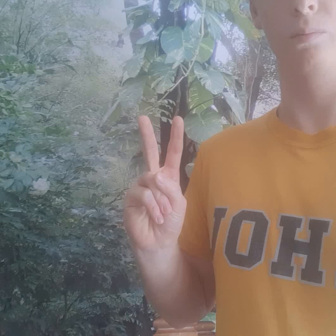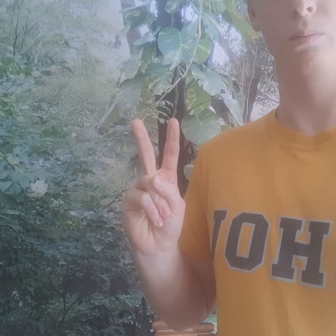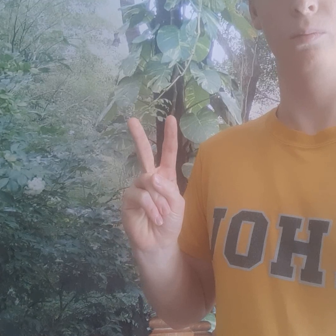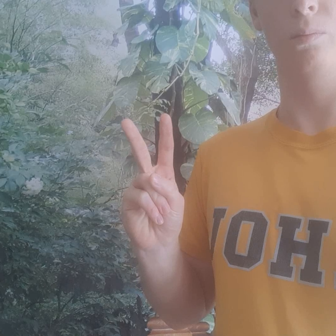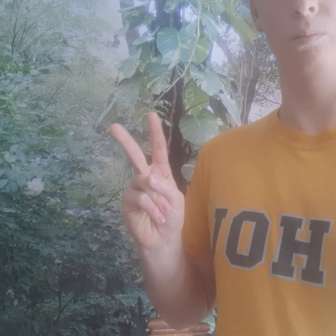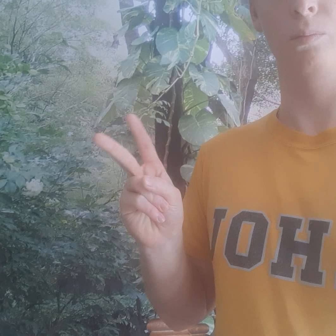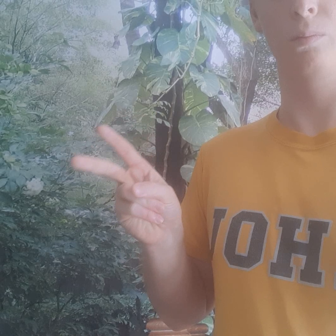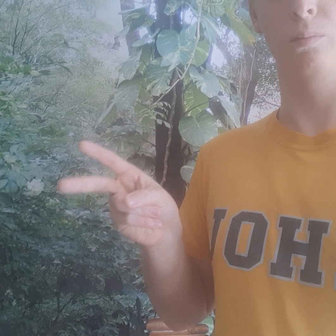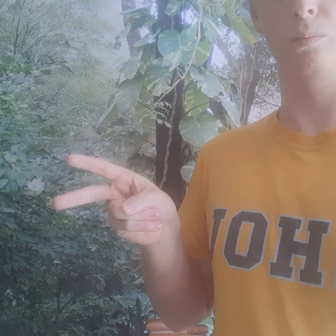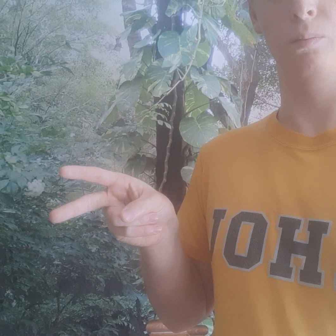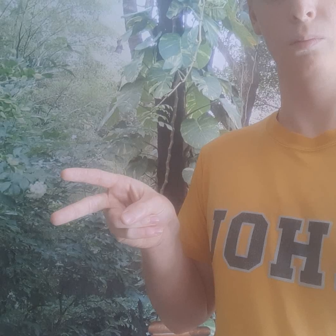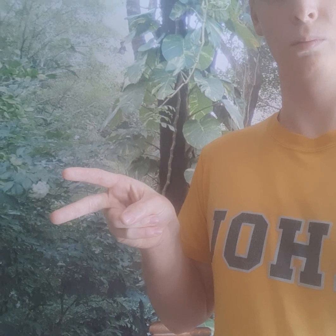К